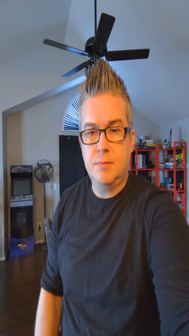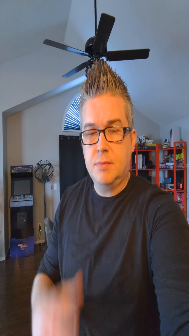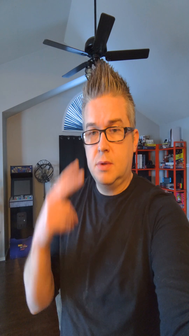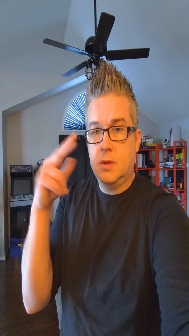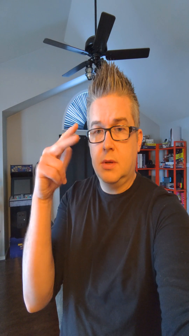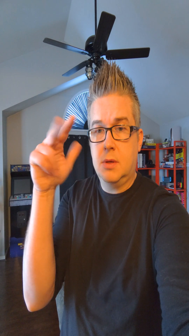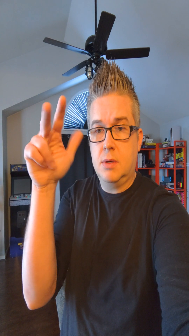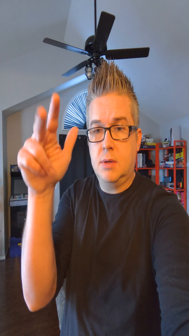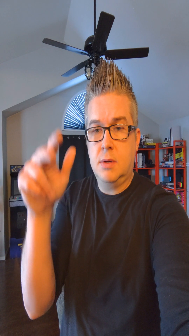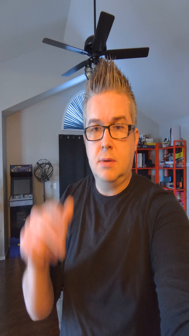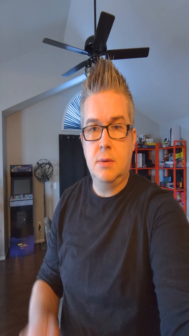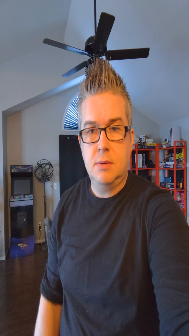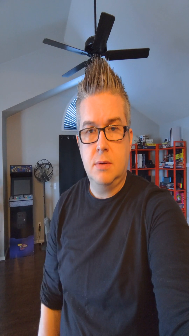helicopter